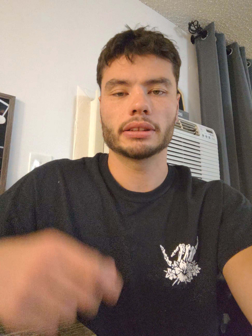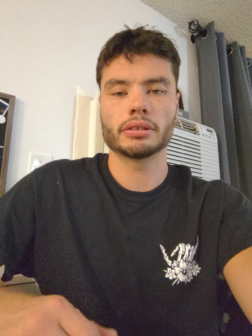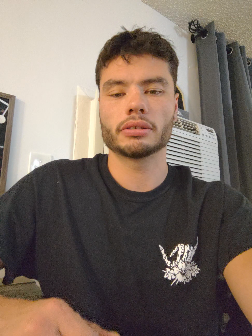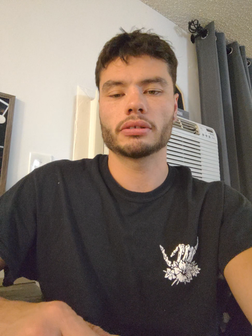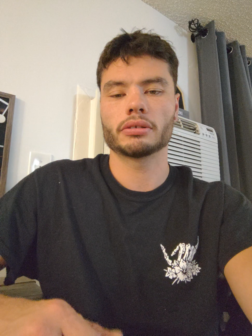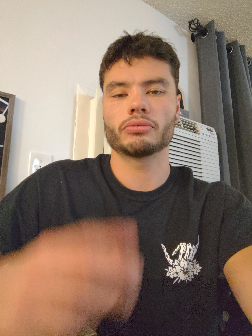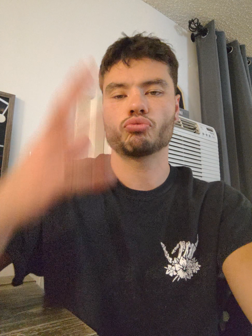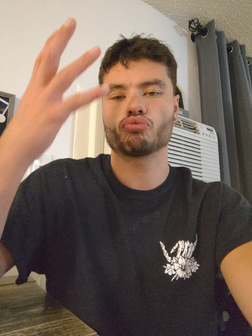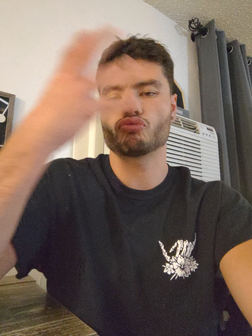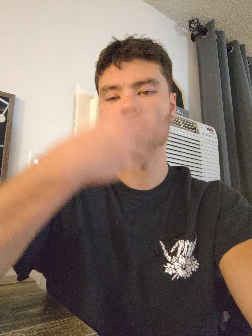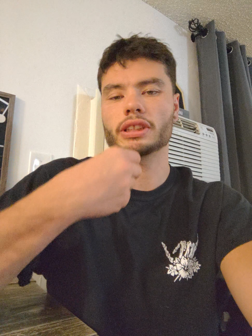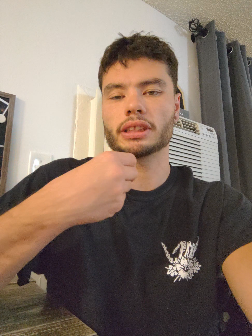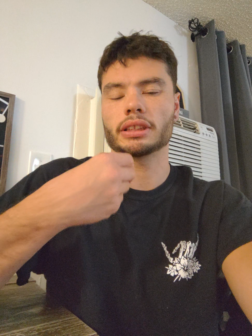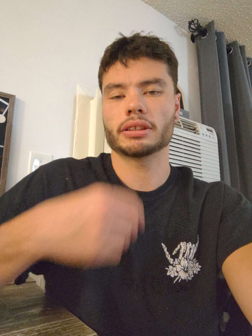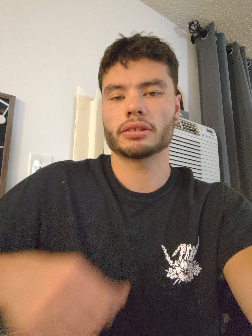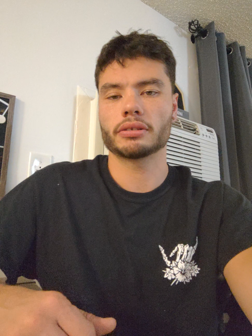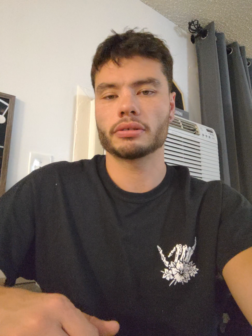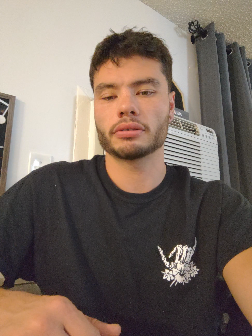pretty